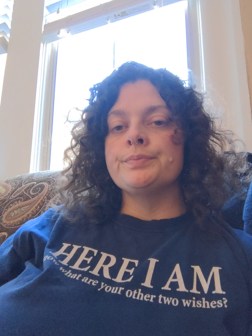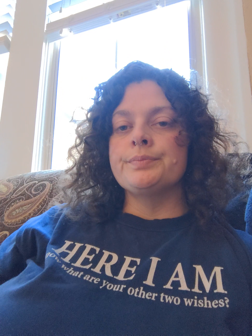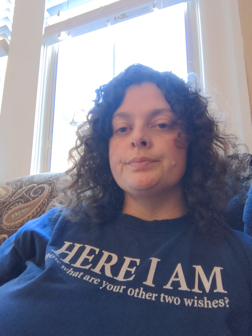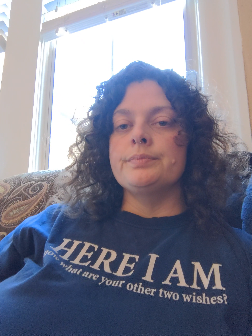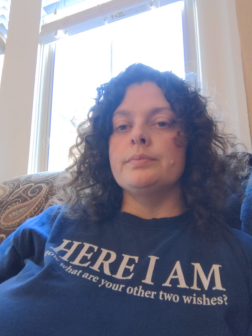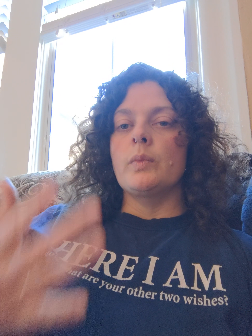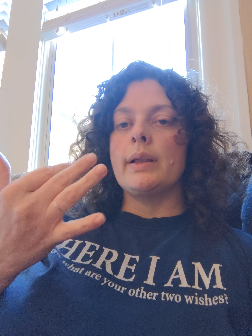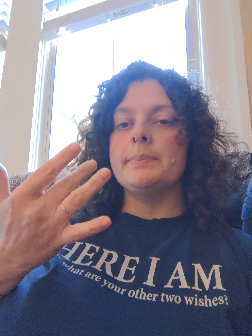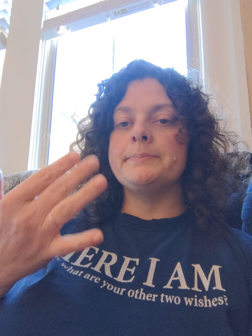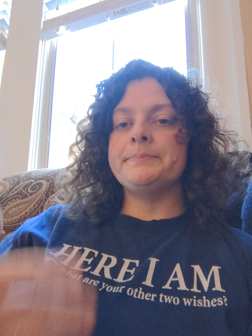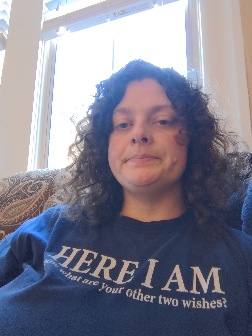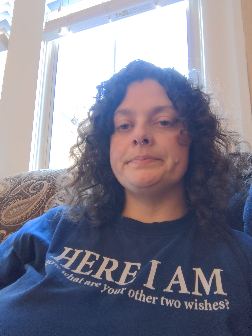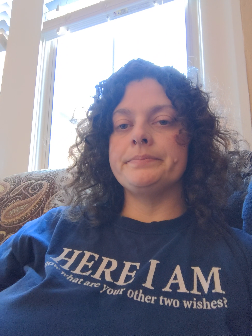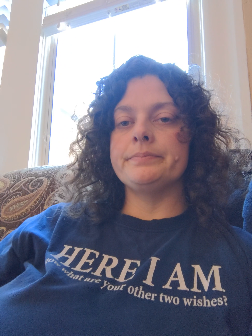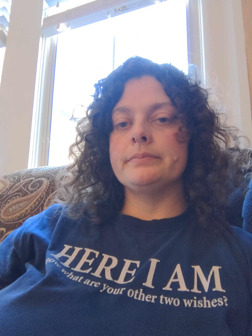wait